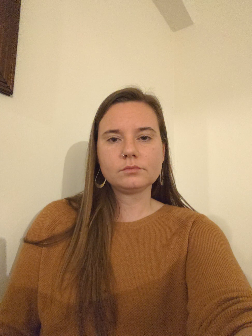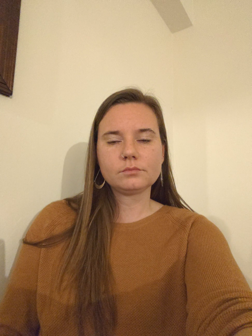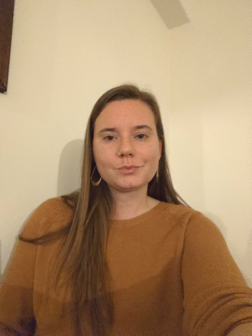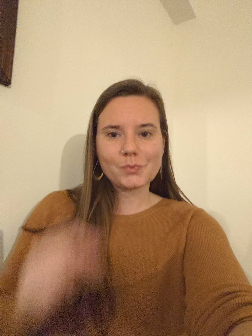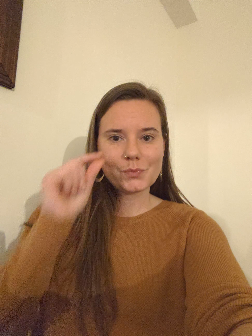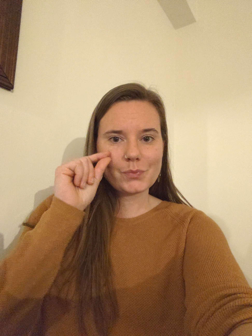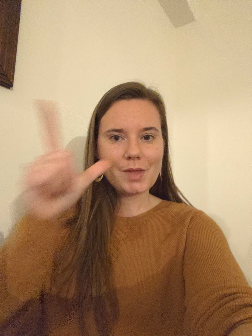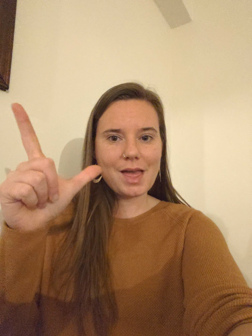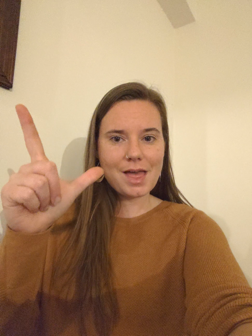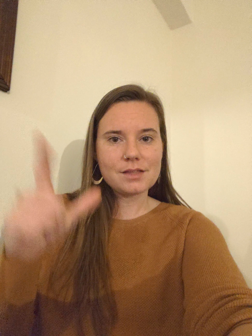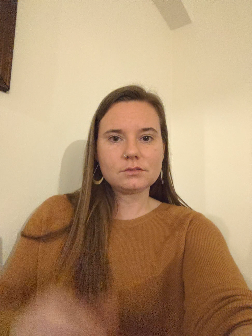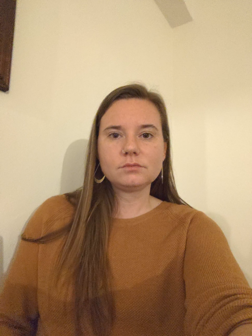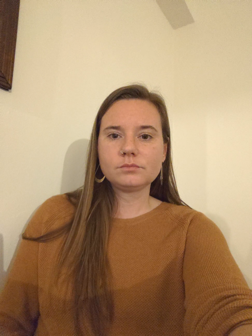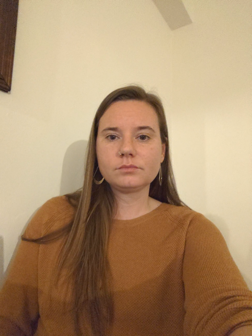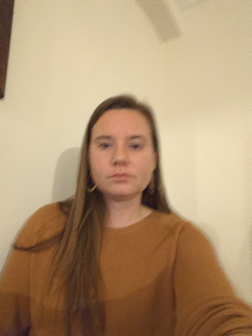awake